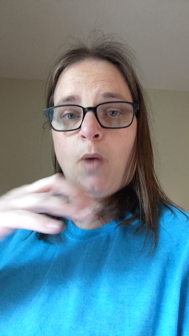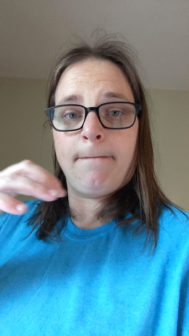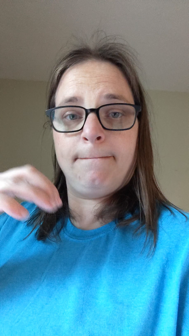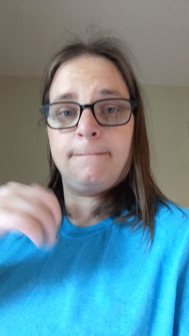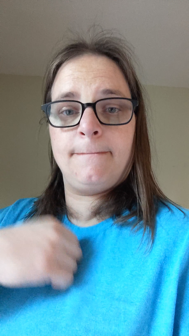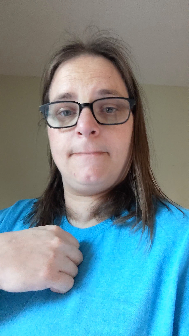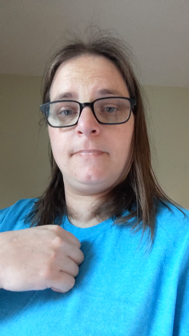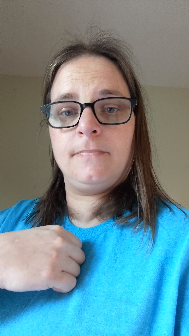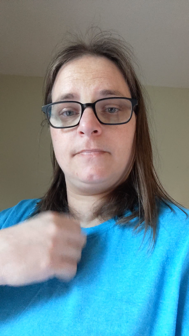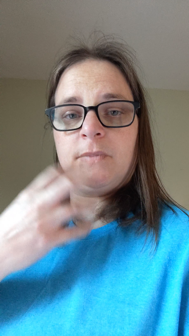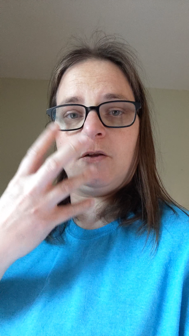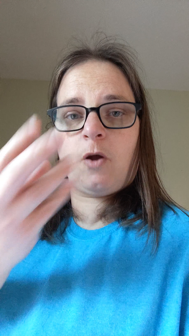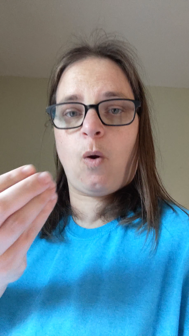going to